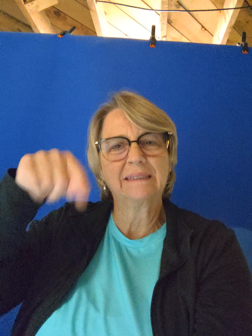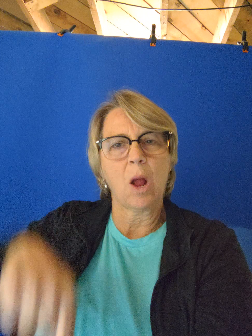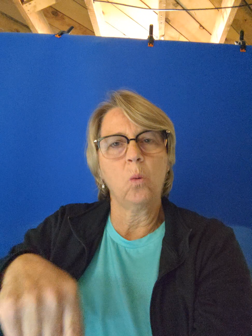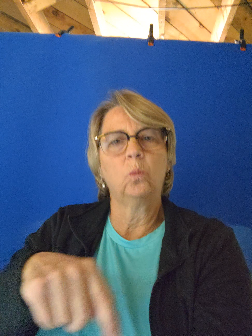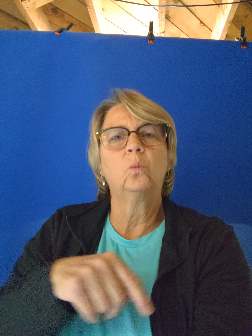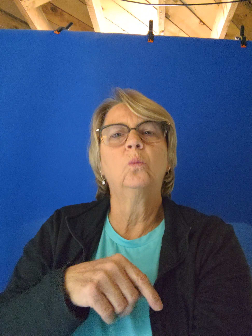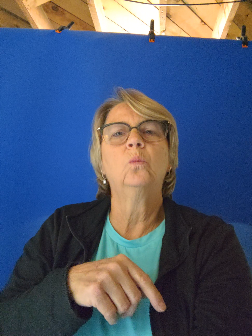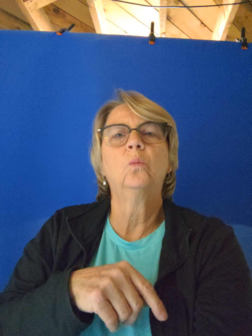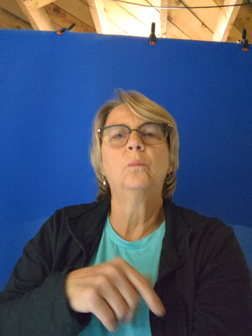down